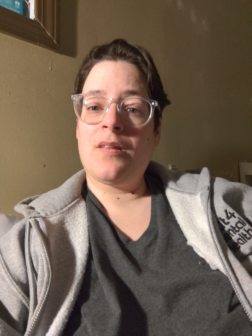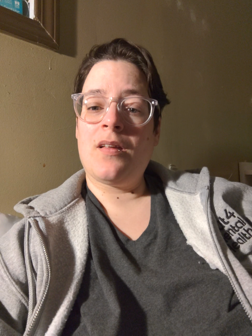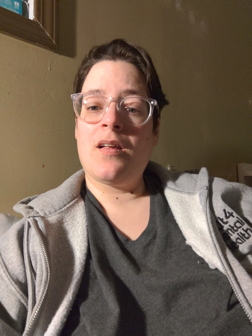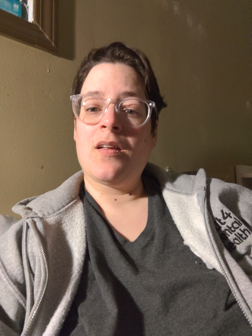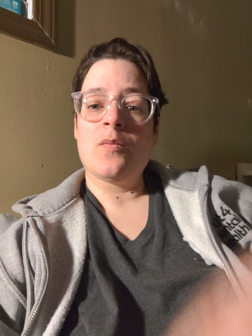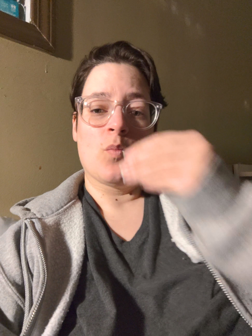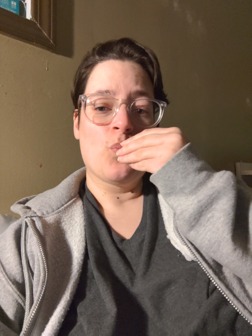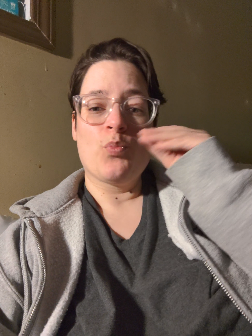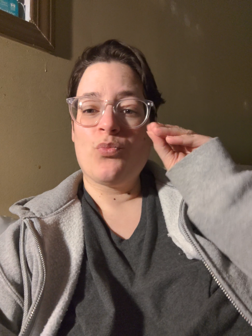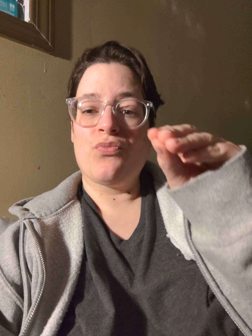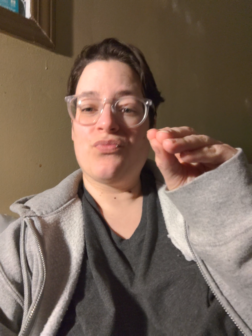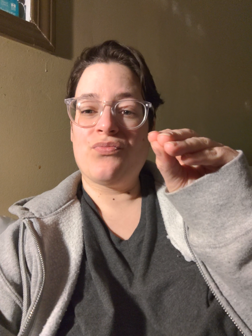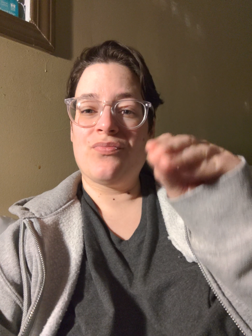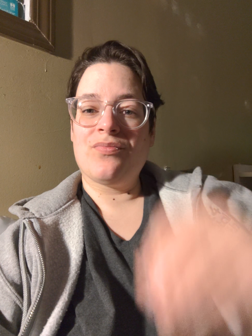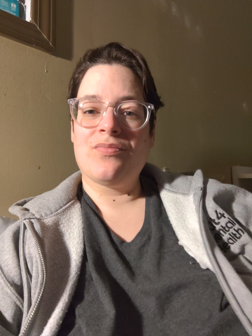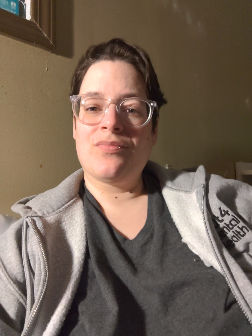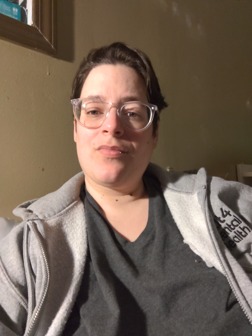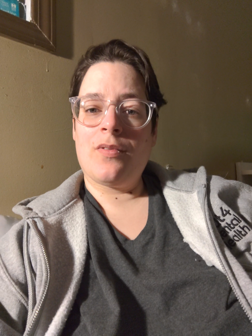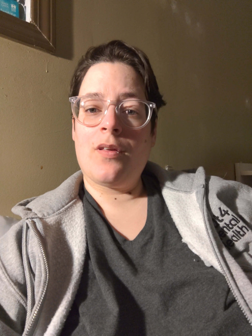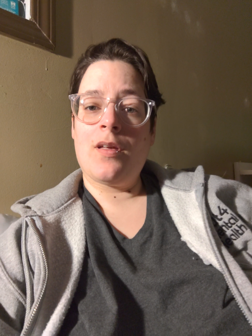kiss